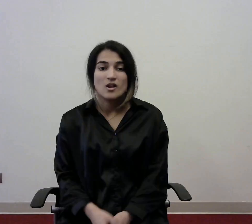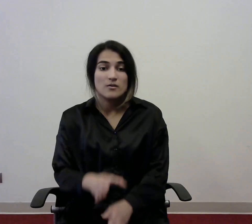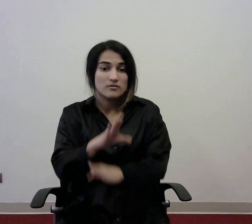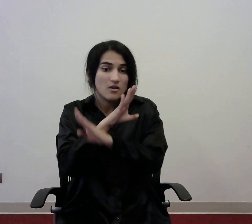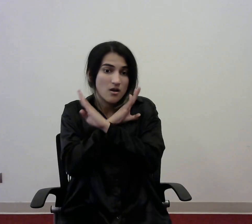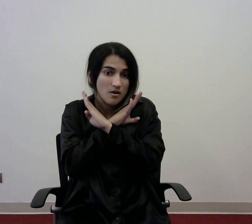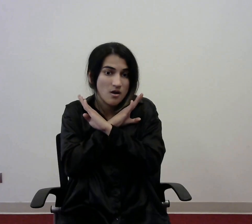ölən